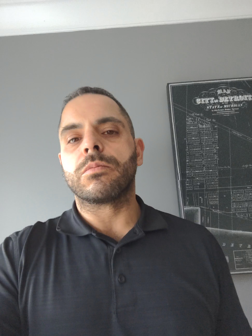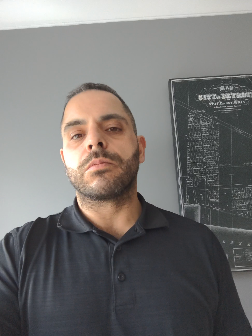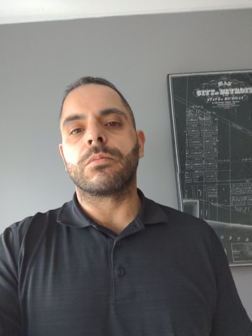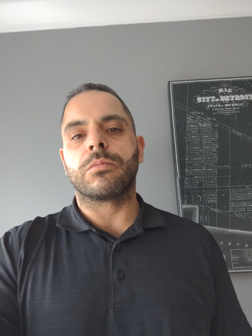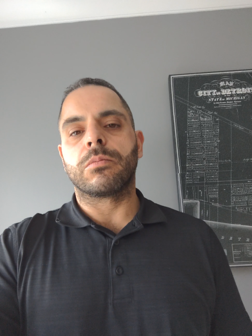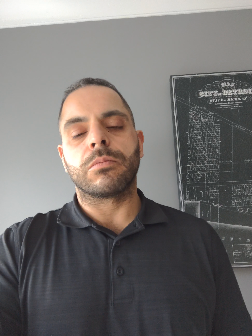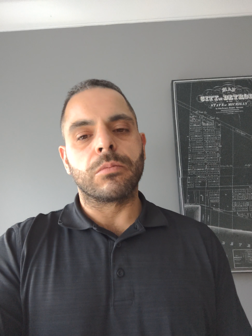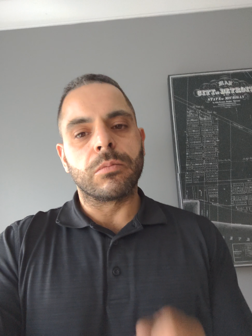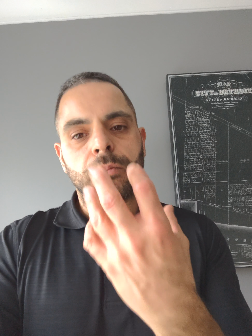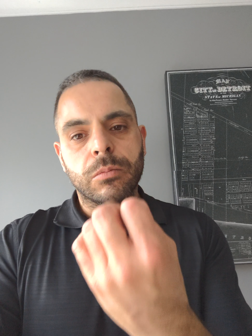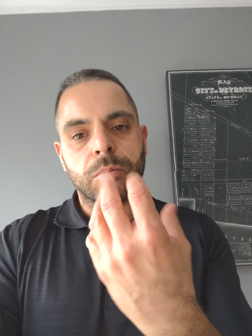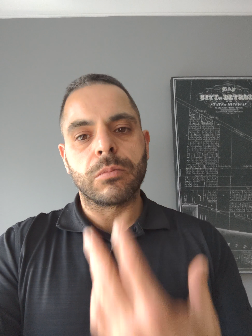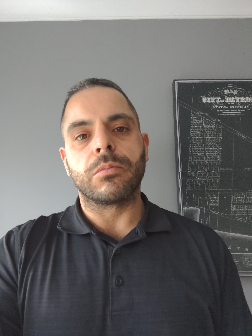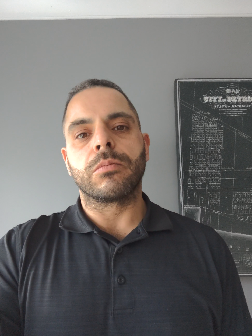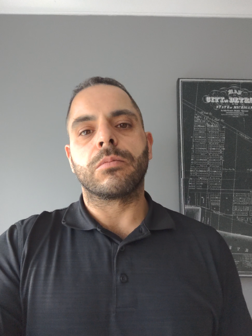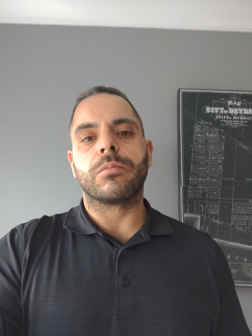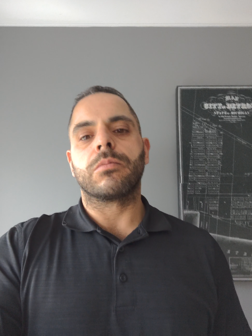snack